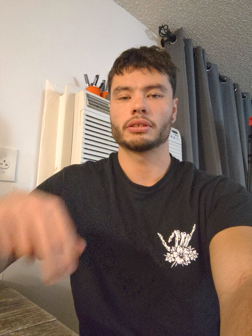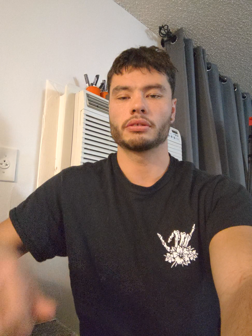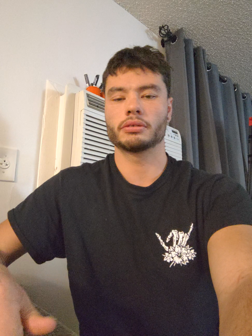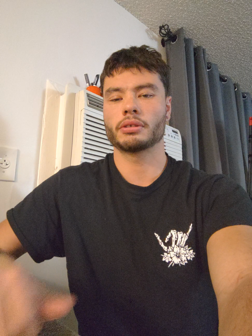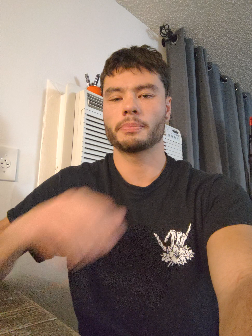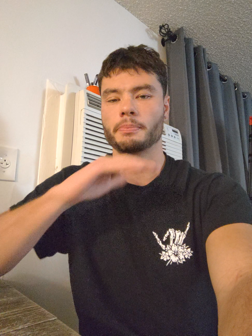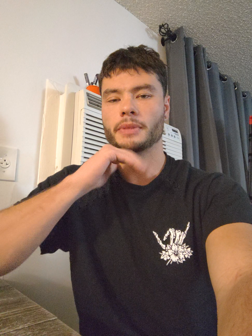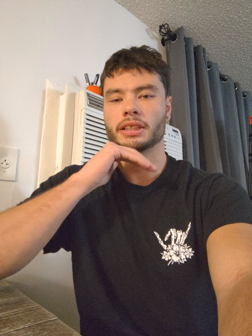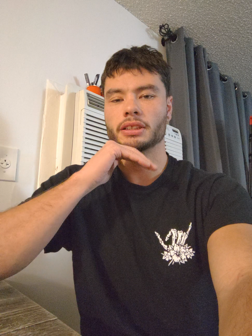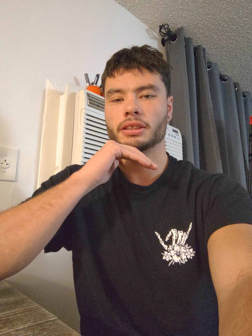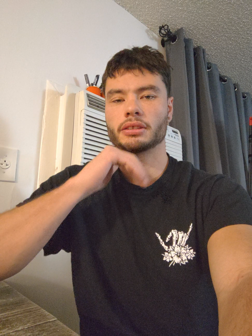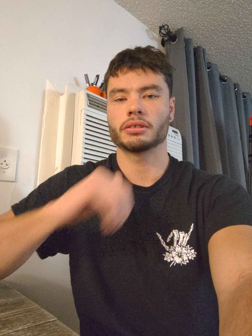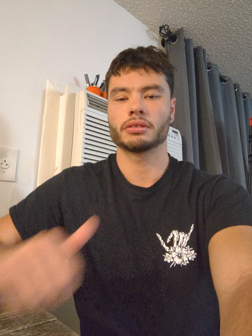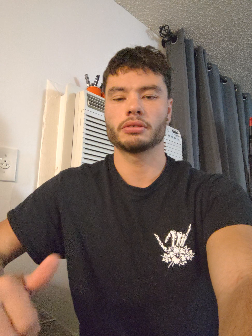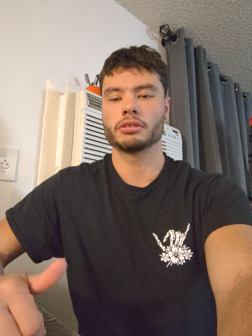pig